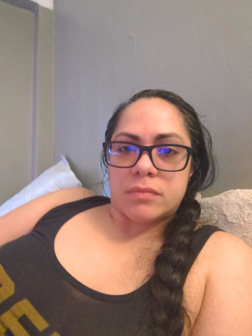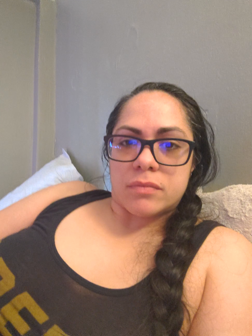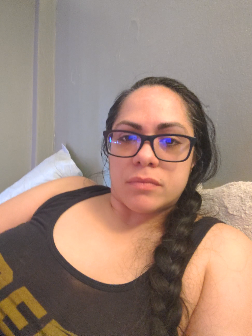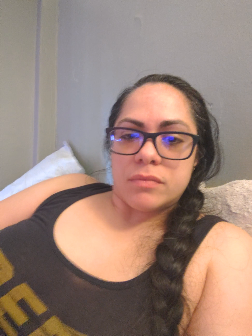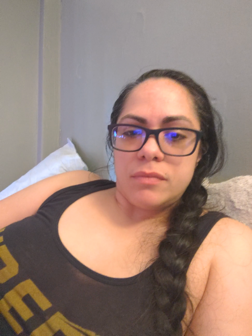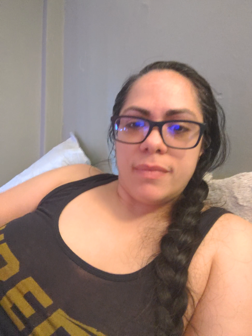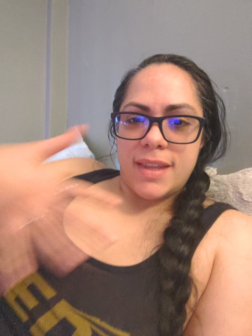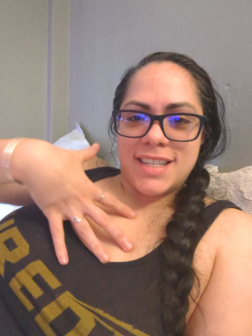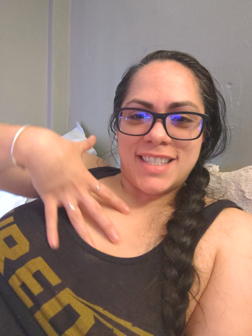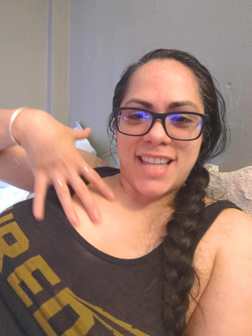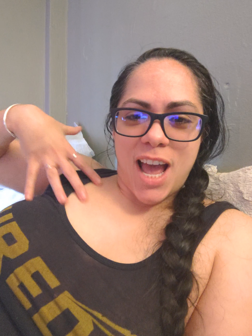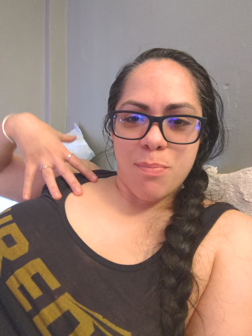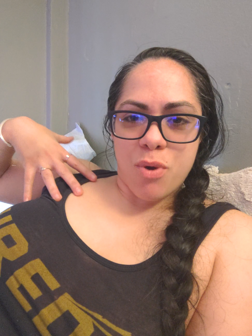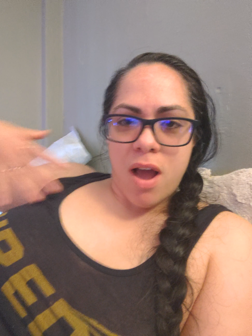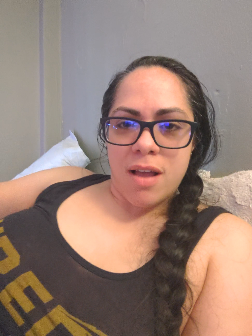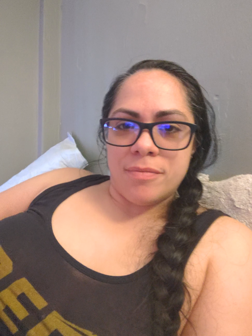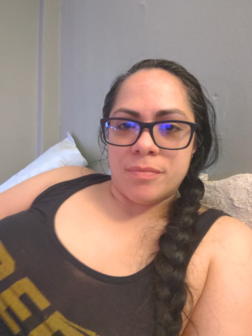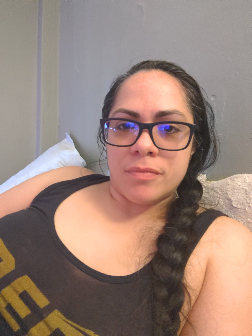zebra